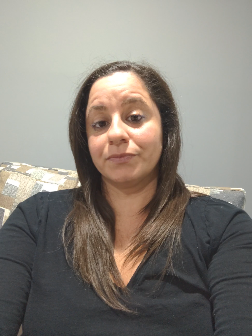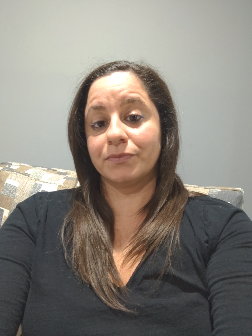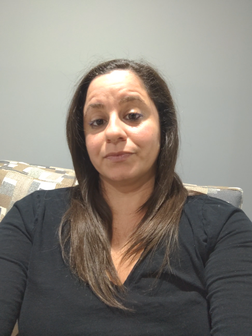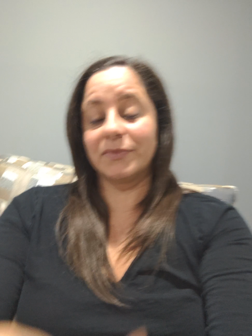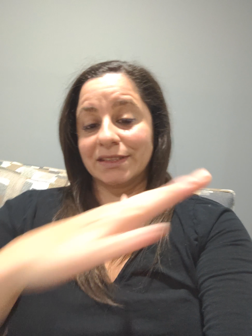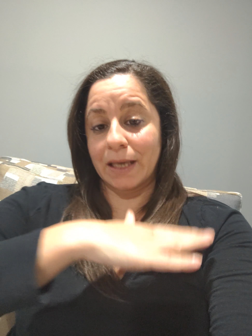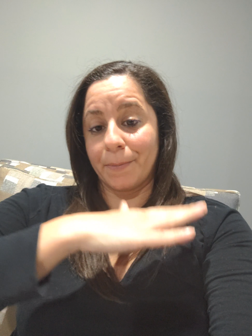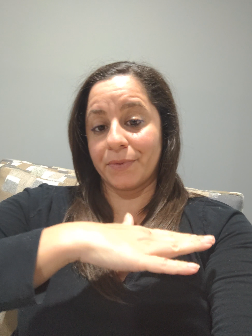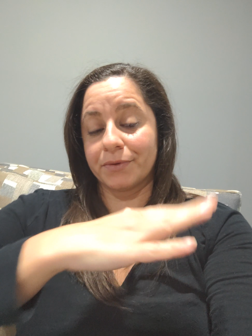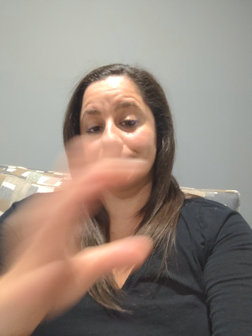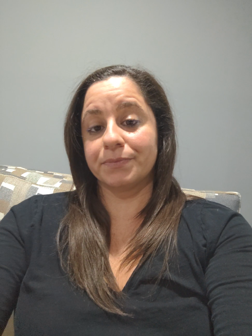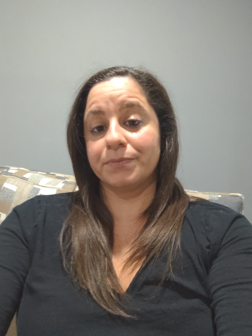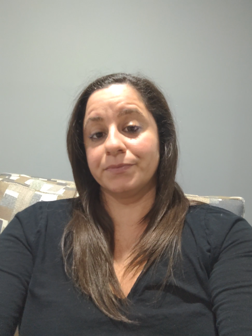table